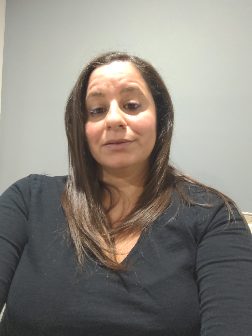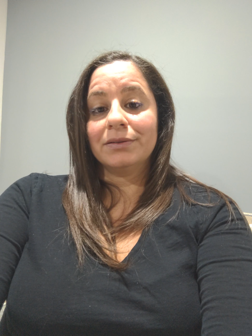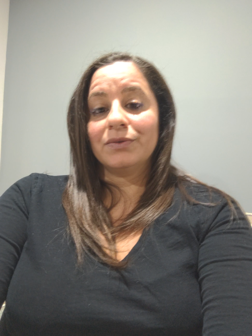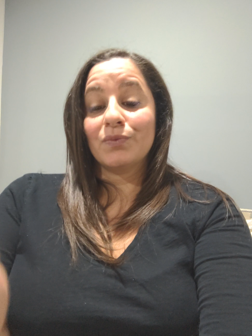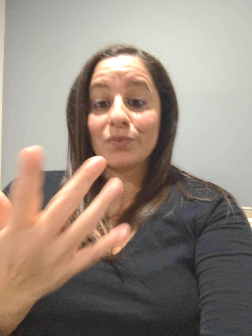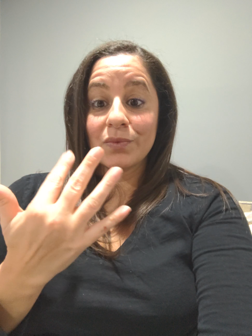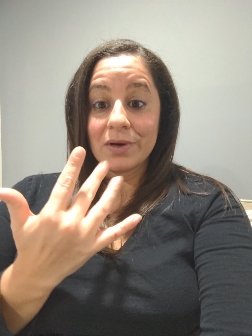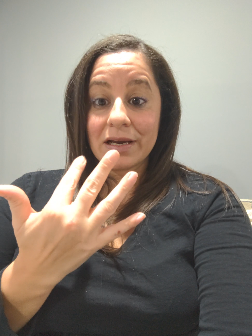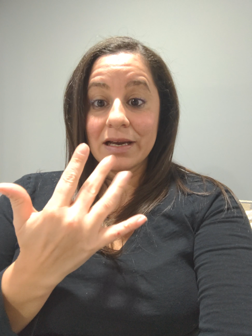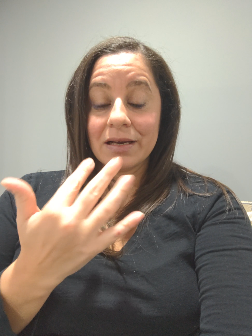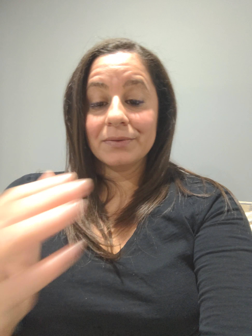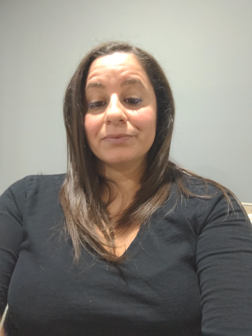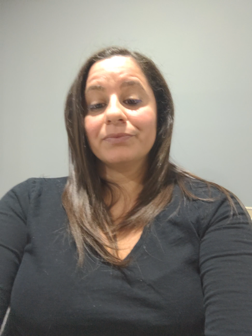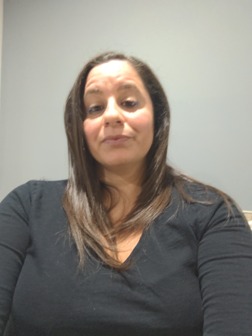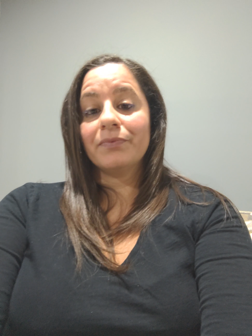wait